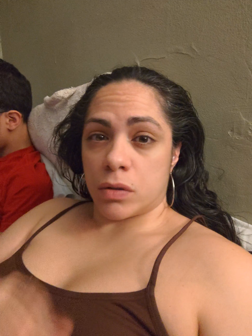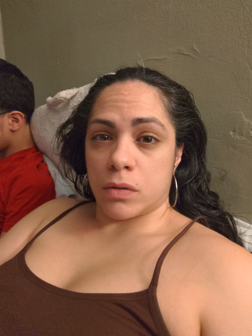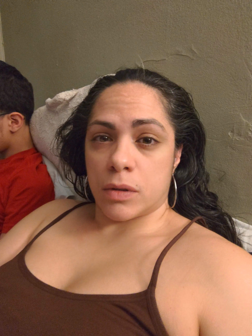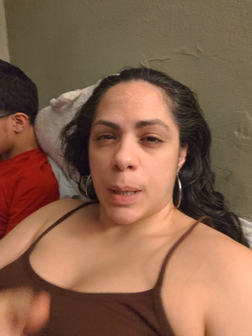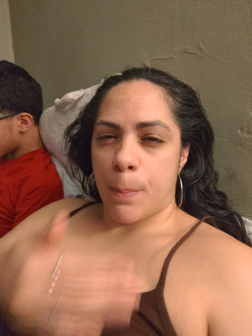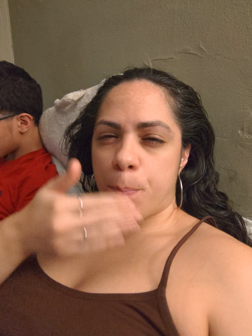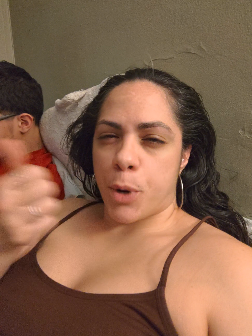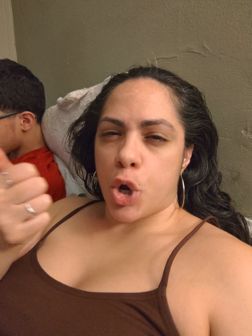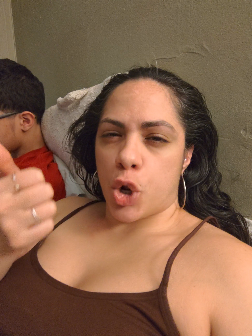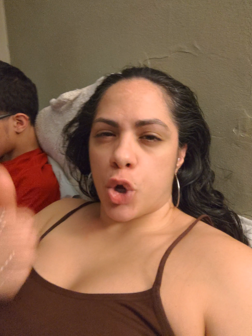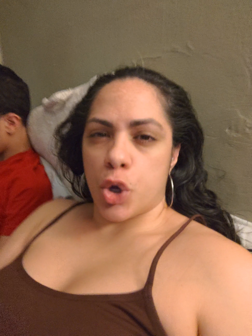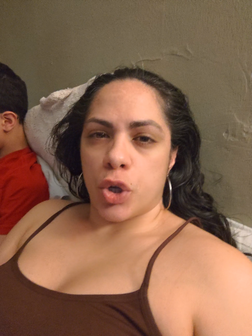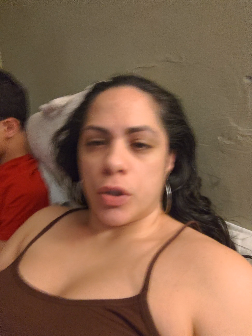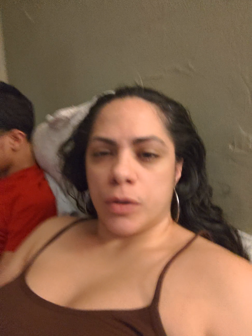better